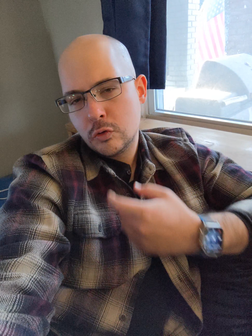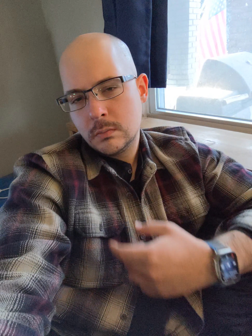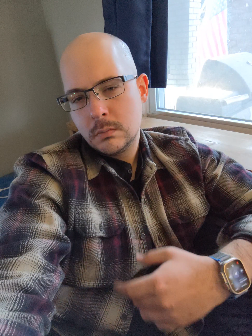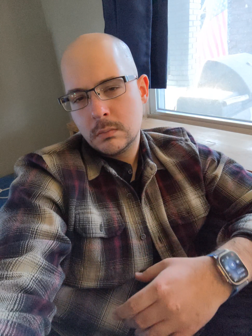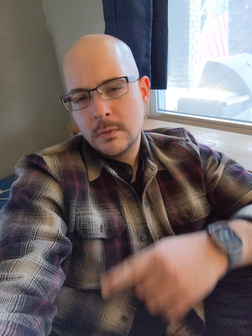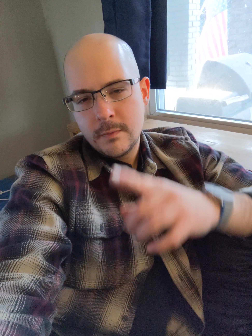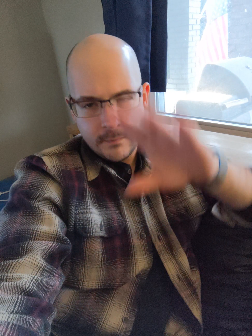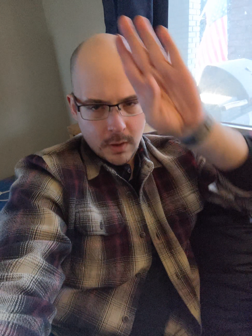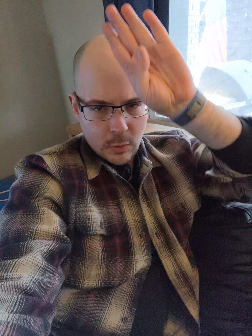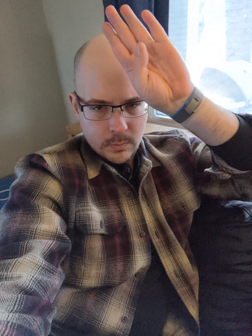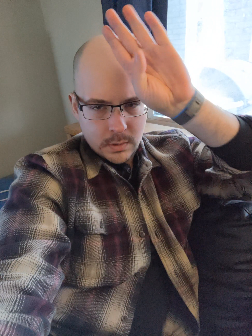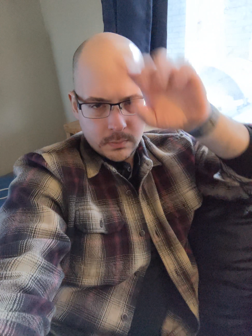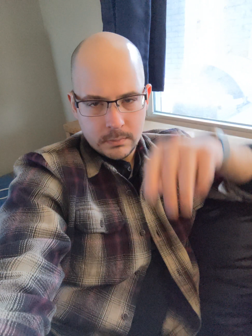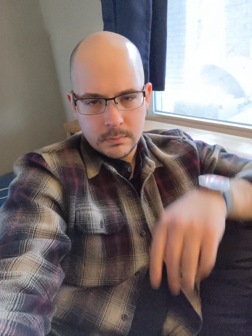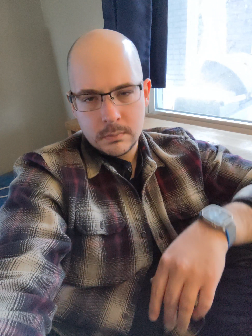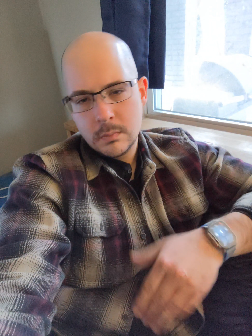fireman